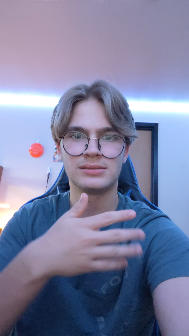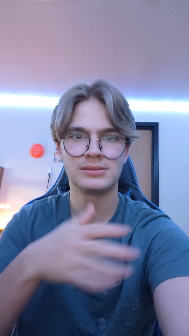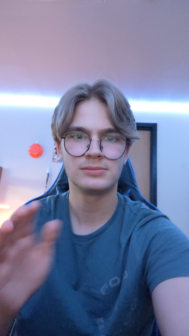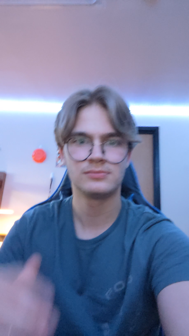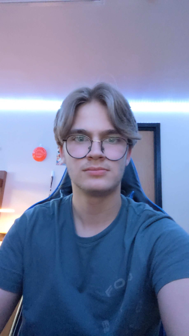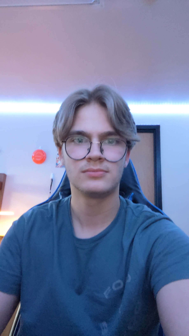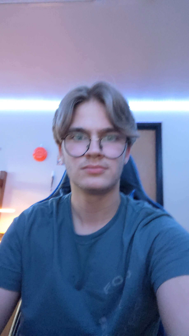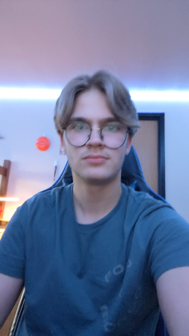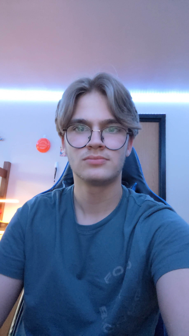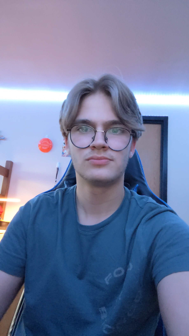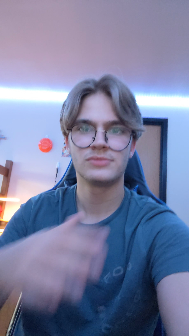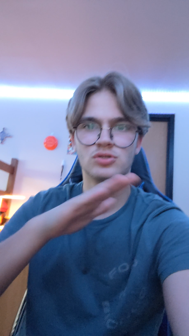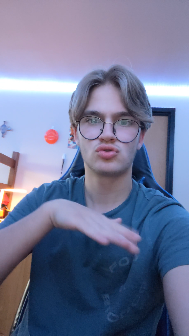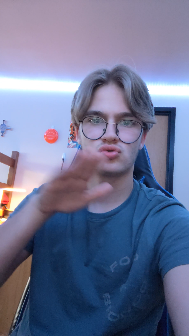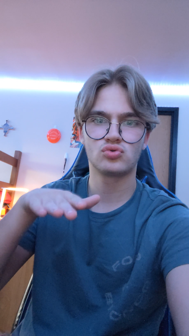children